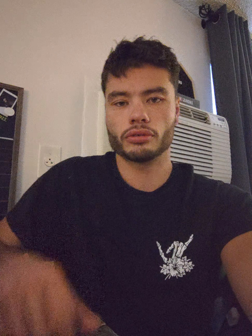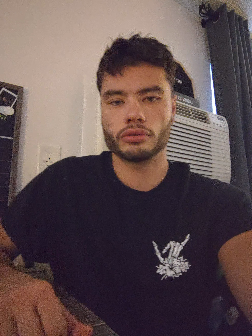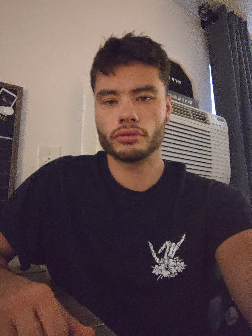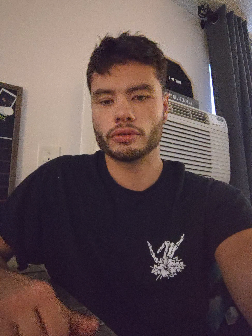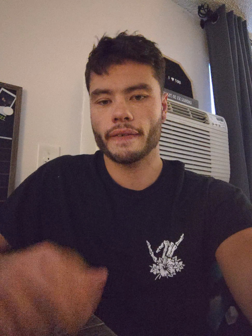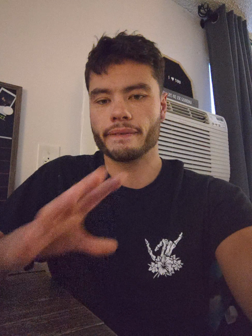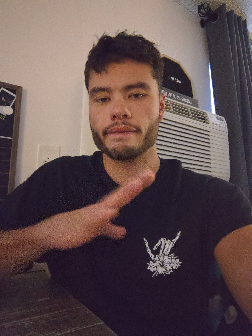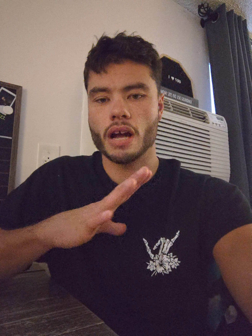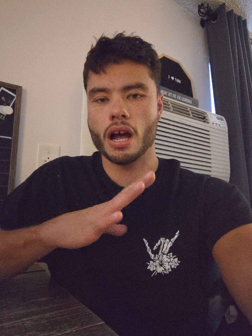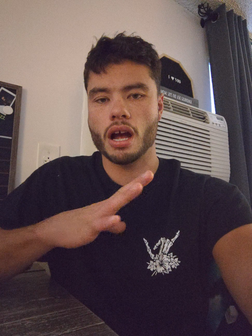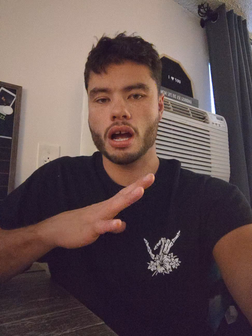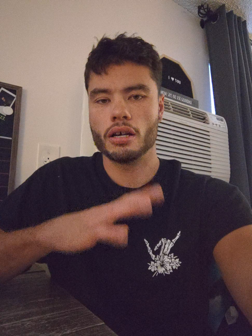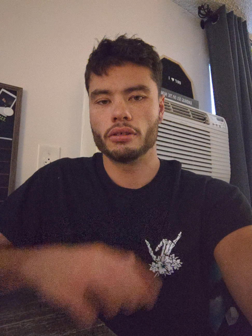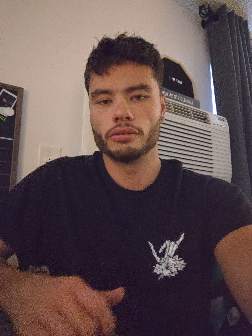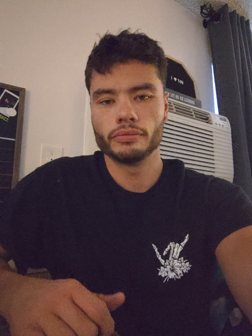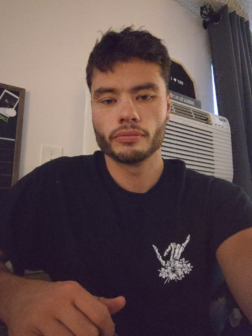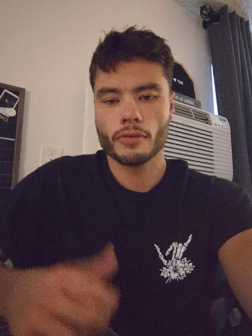fine